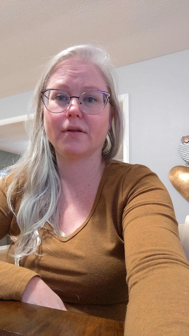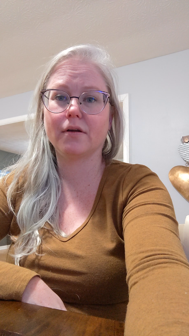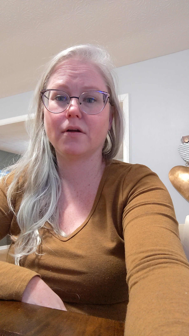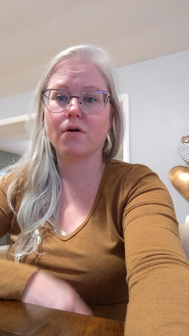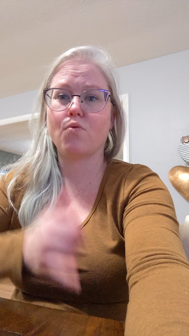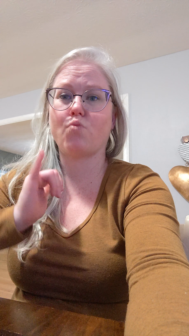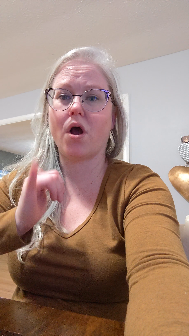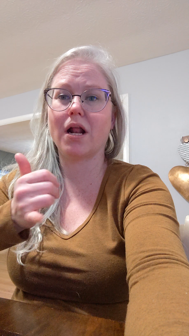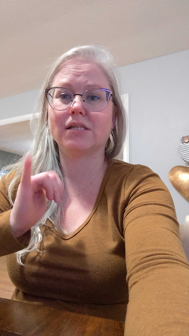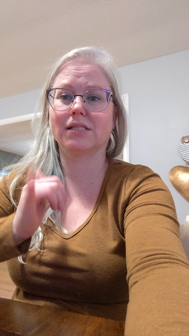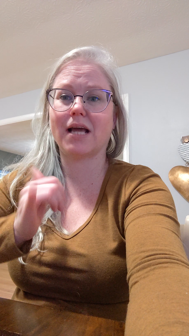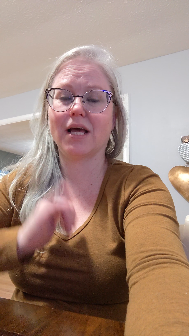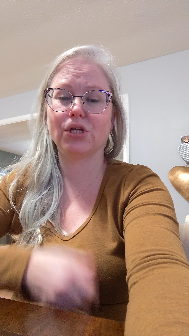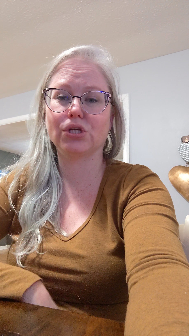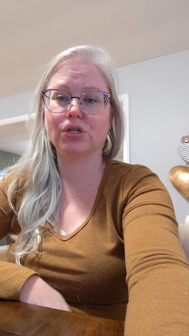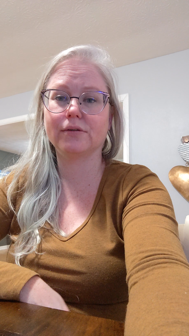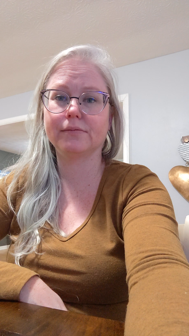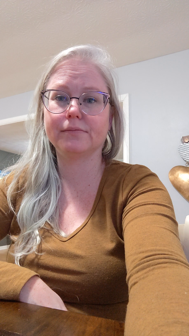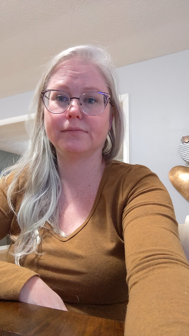rocking chair